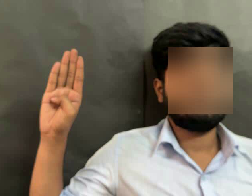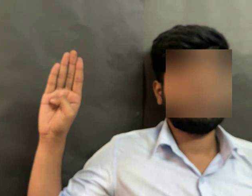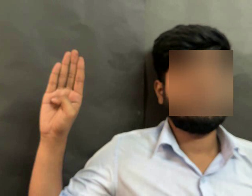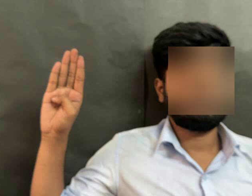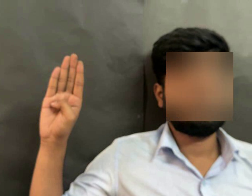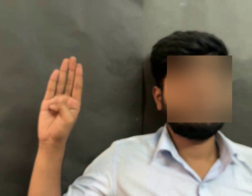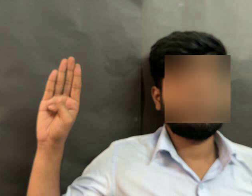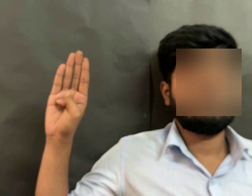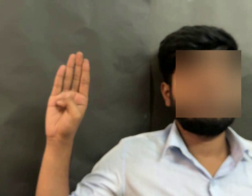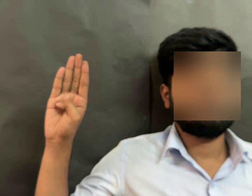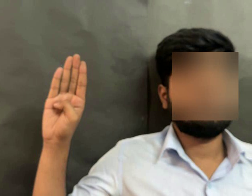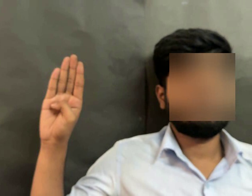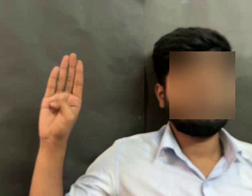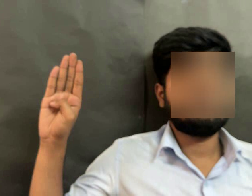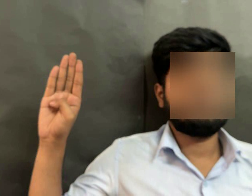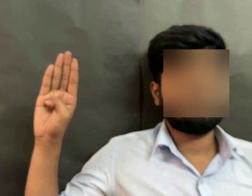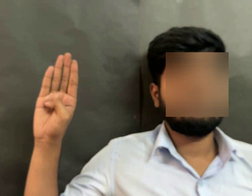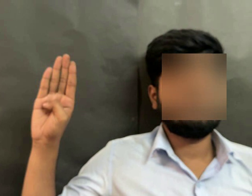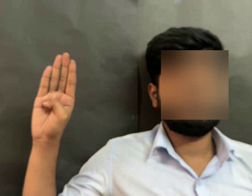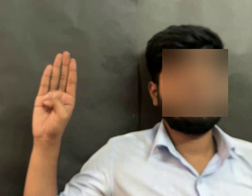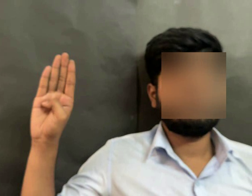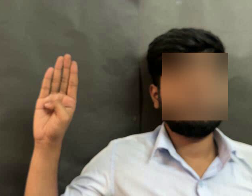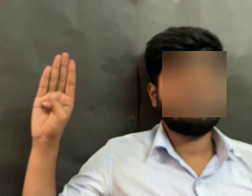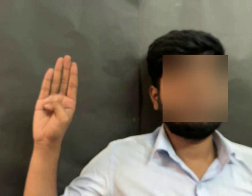B